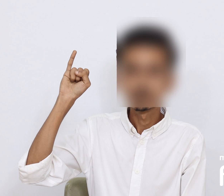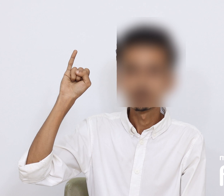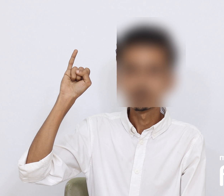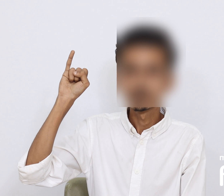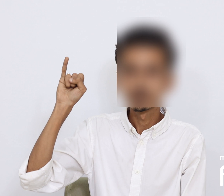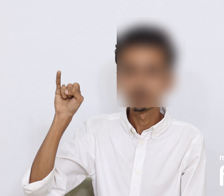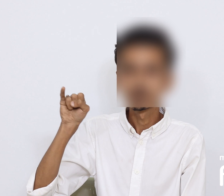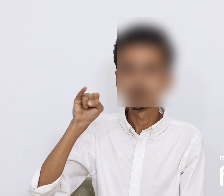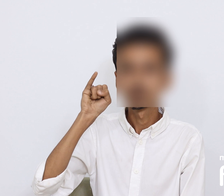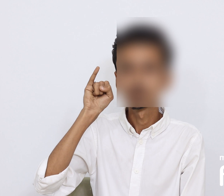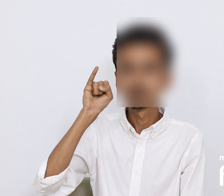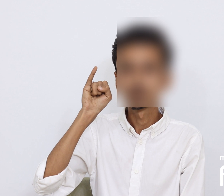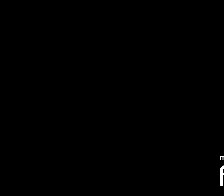ج